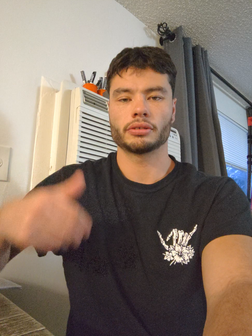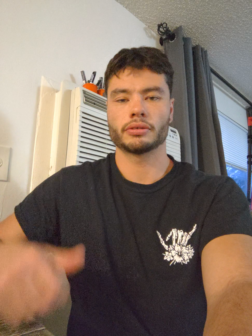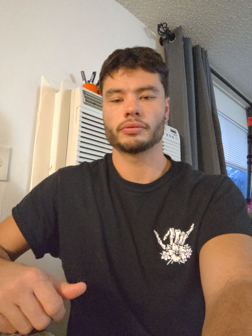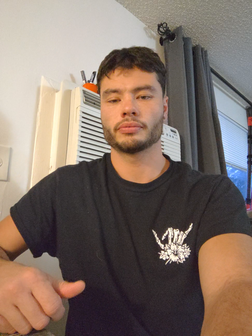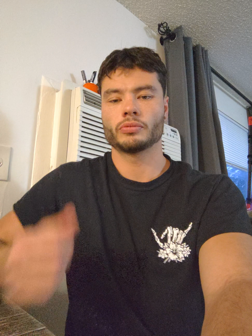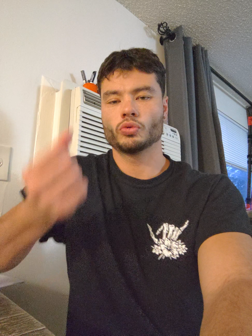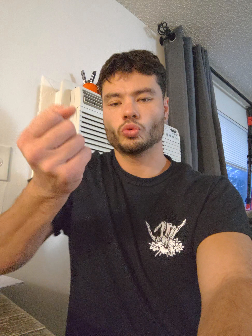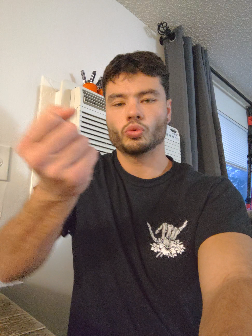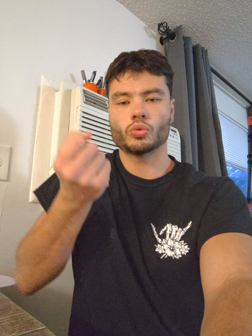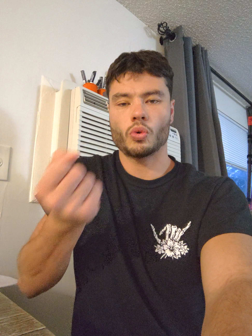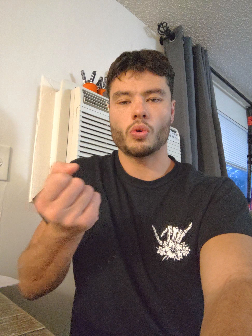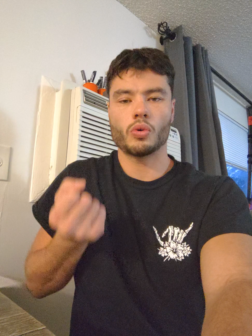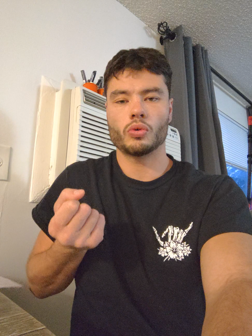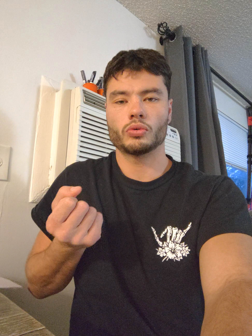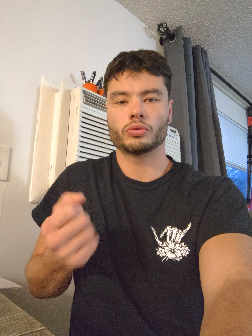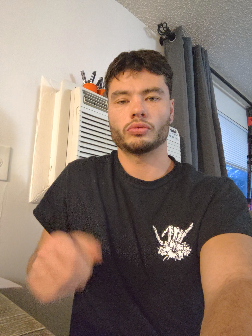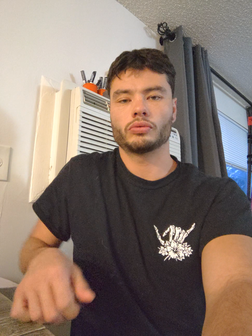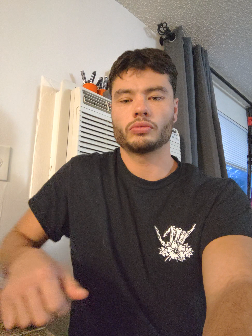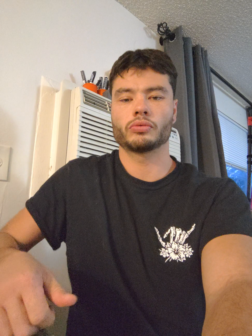drawer